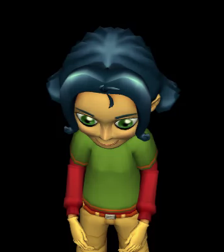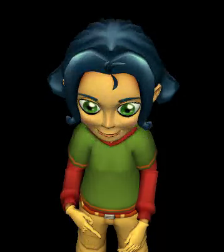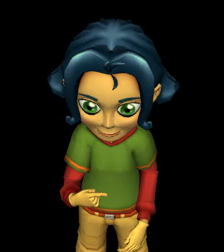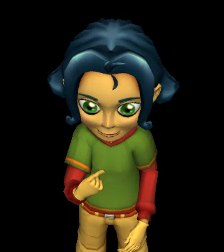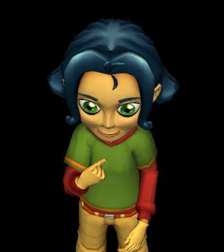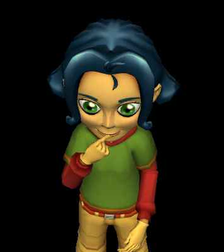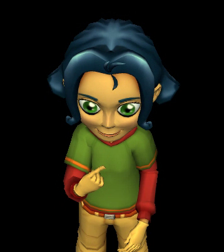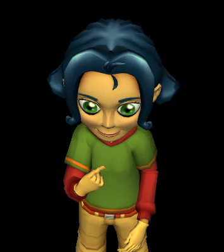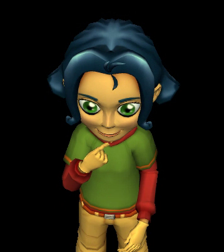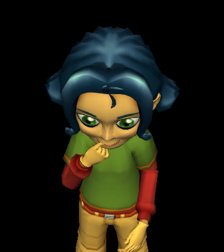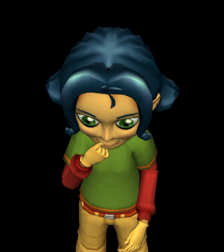طعم